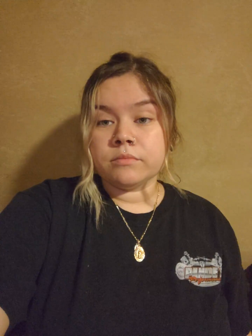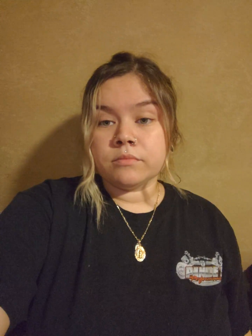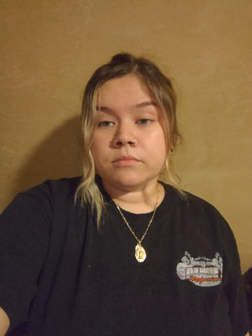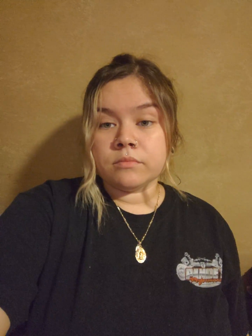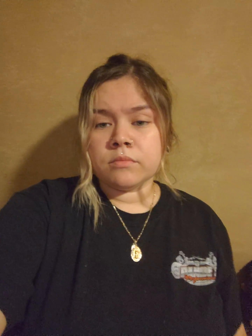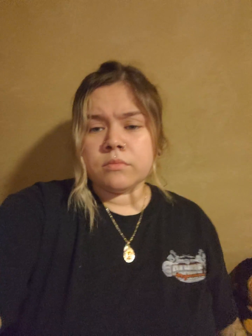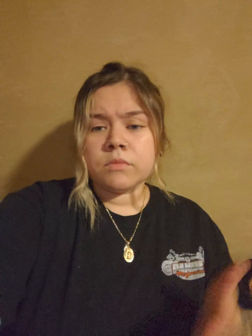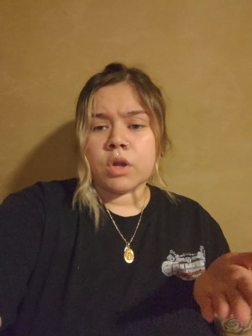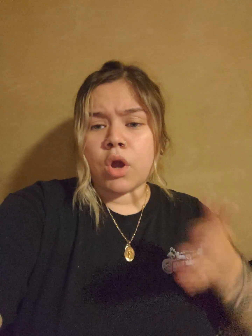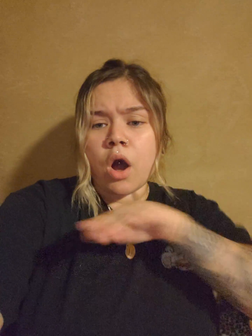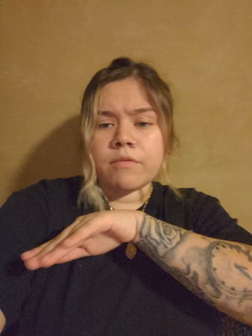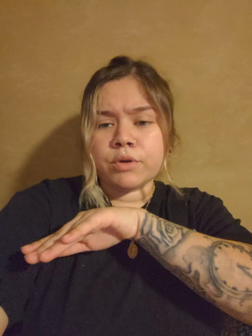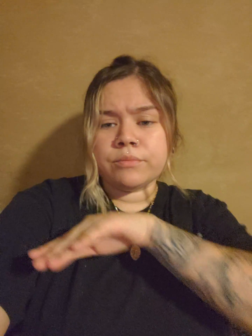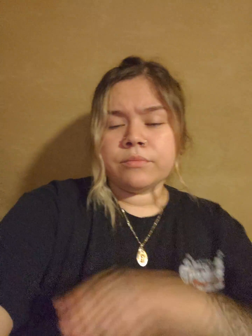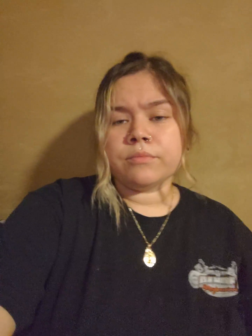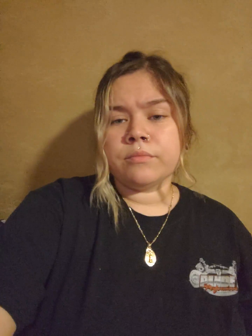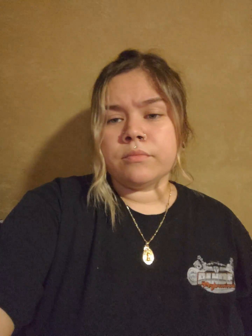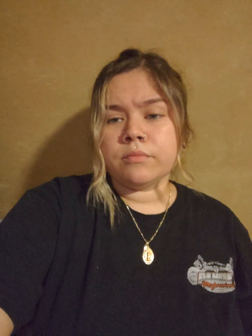cover